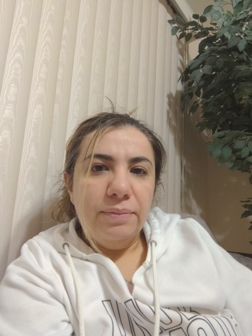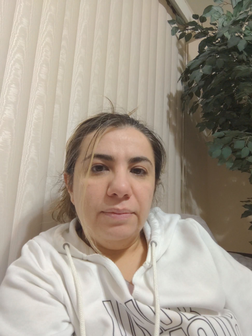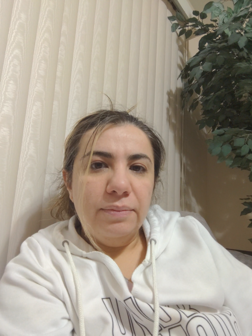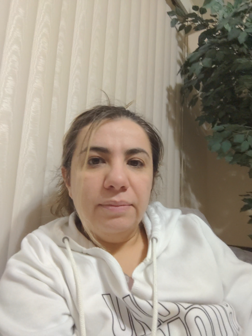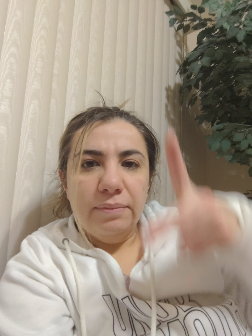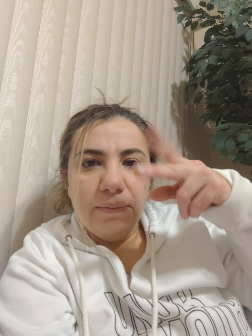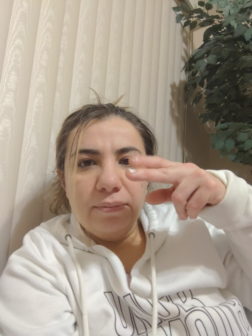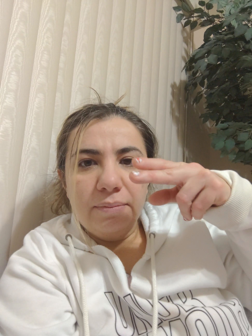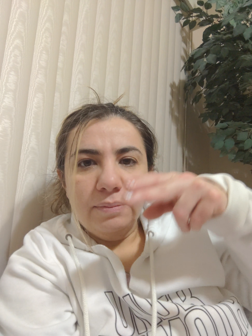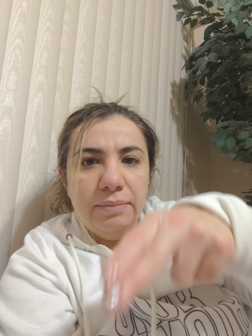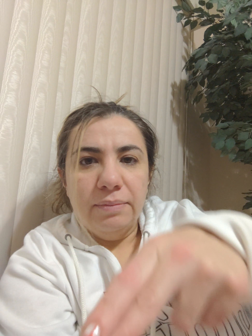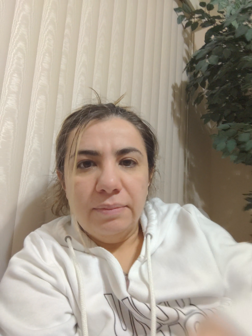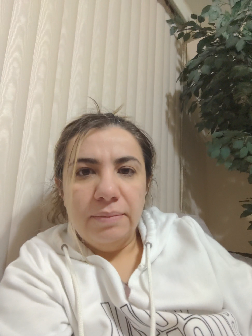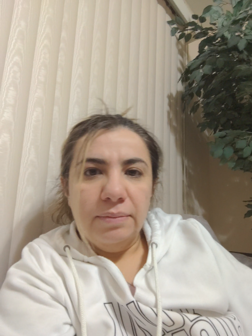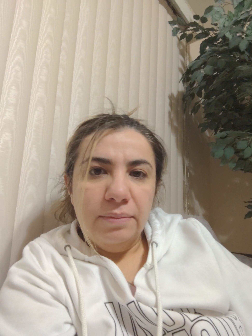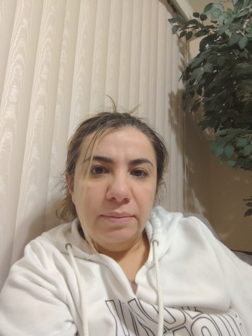cut